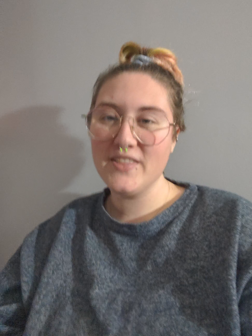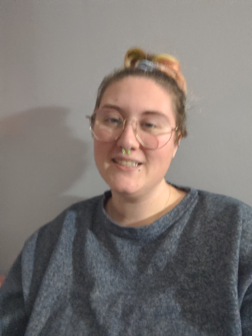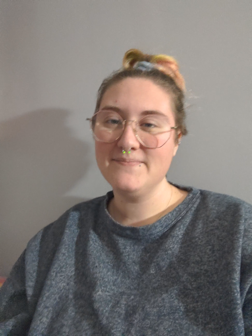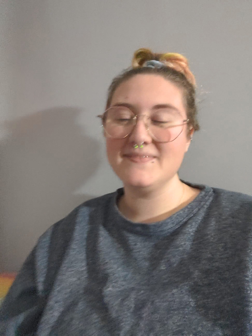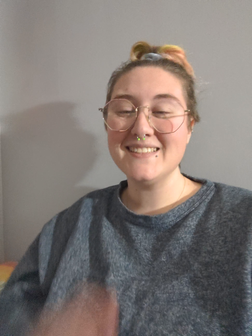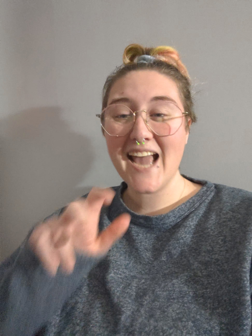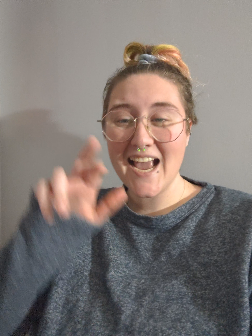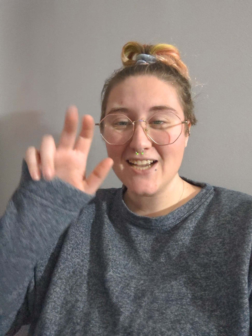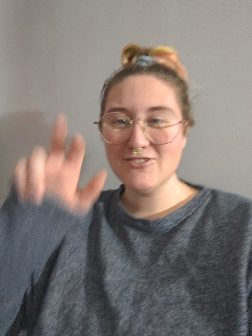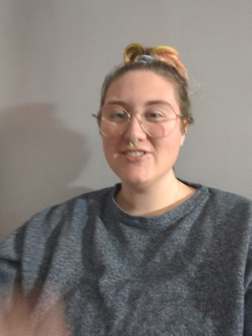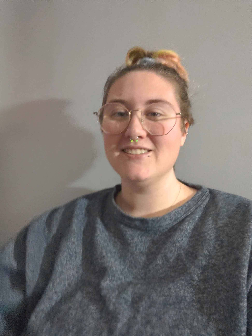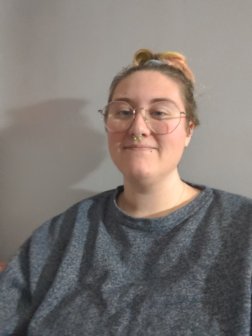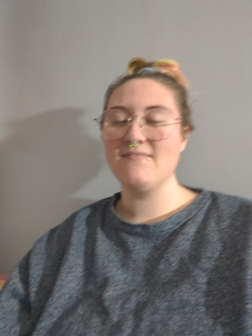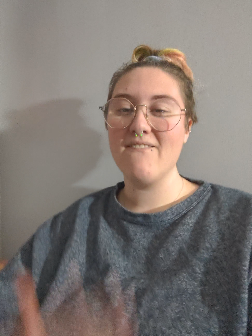stairs